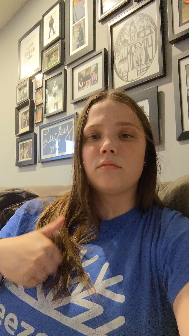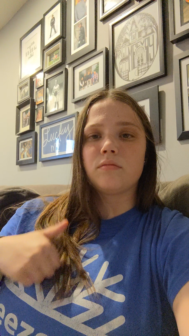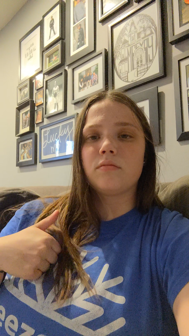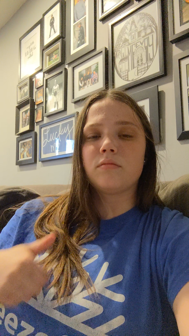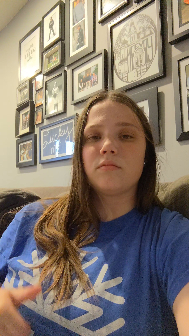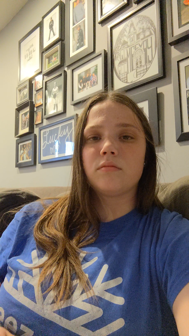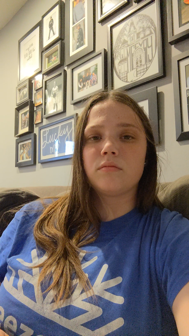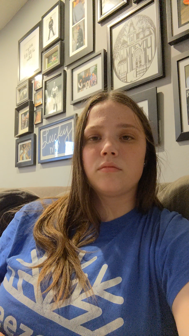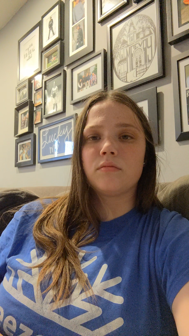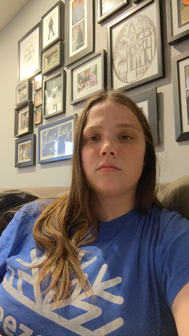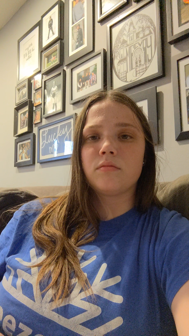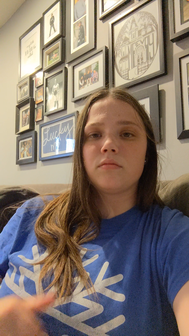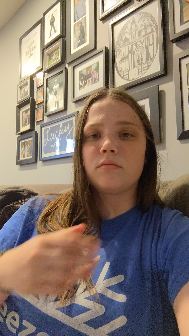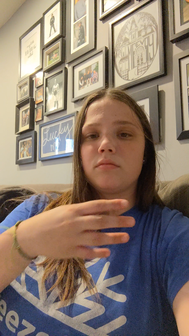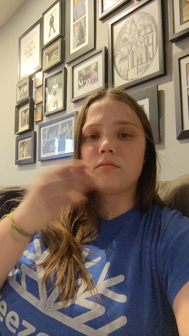and